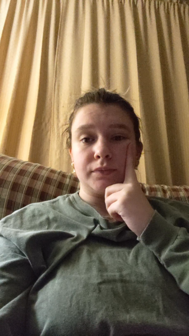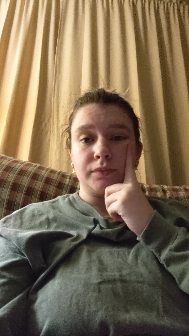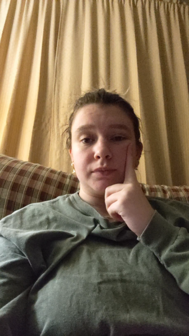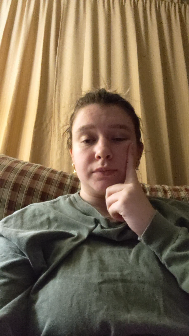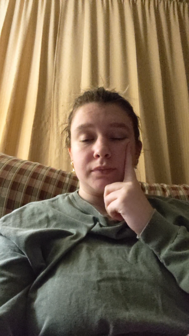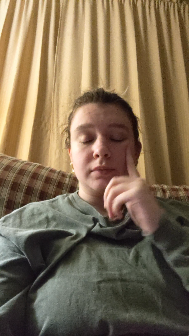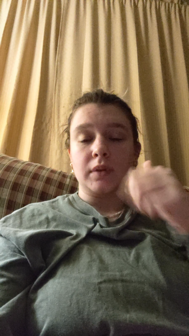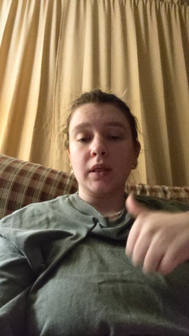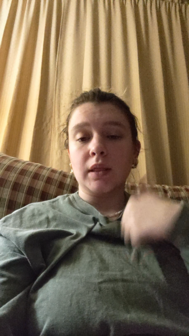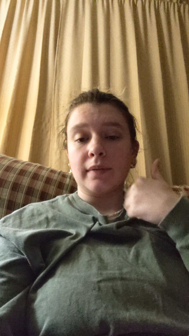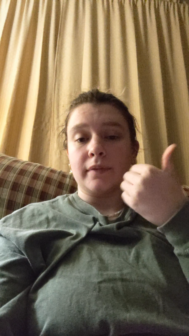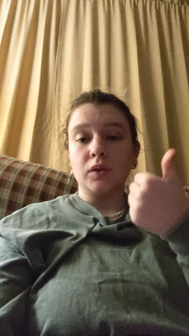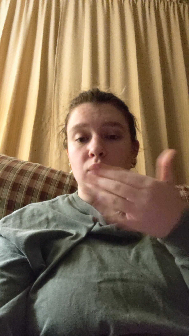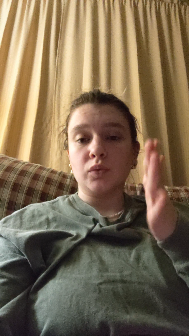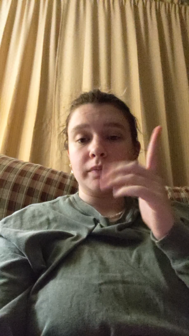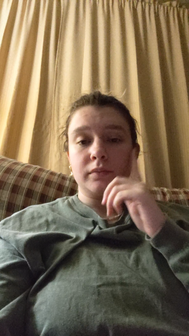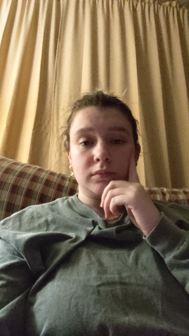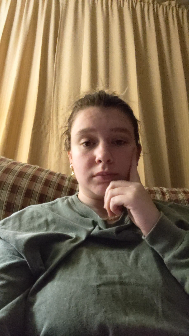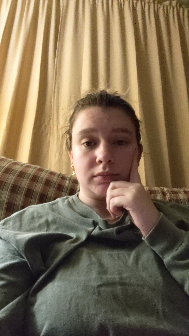living room